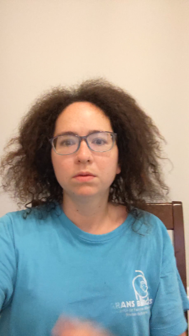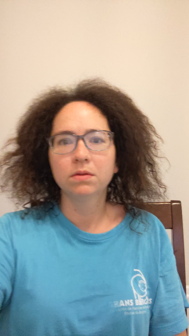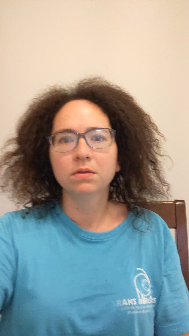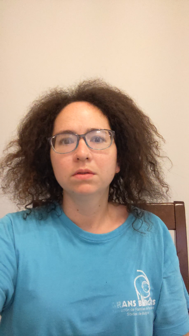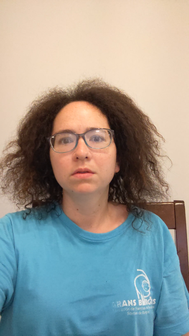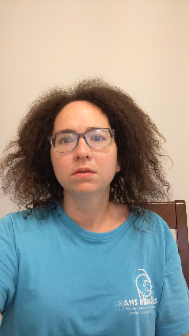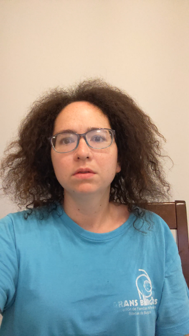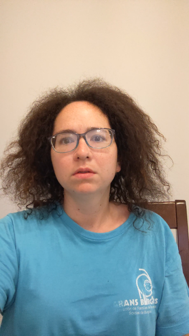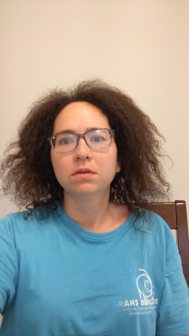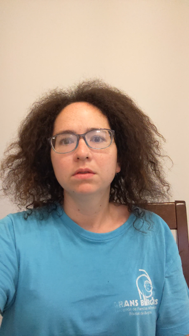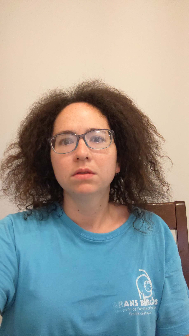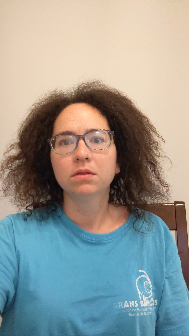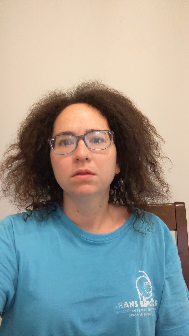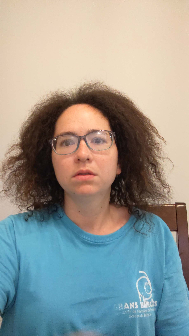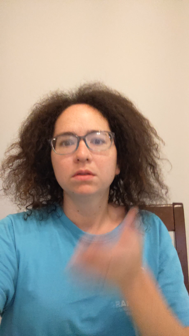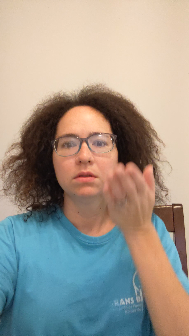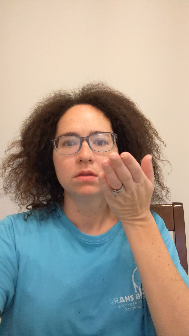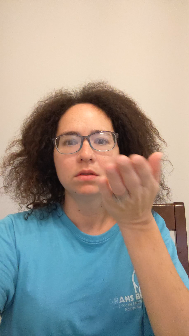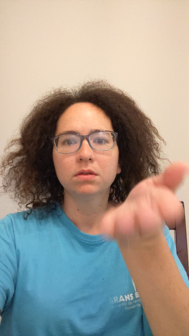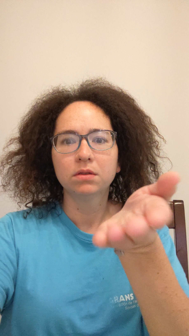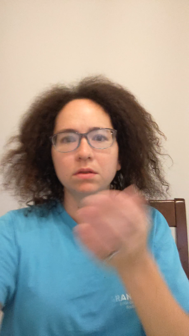oven